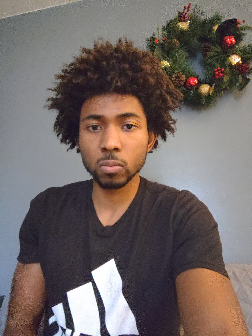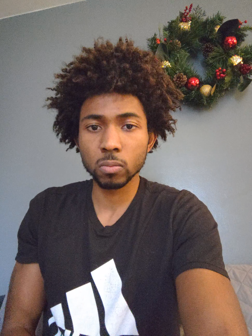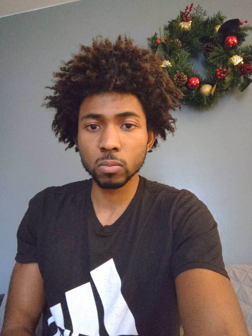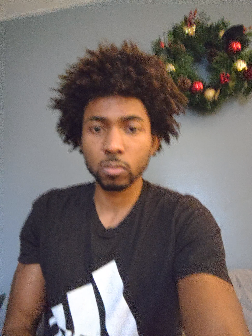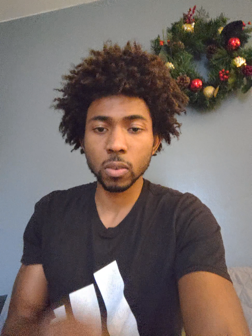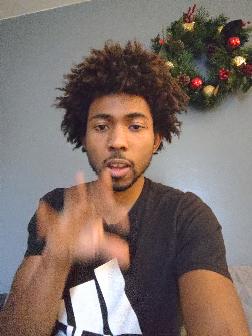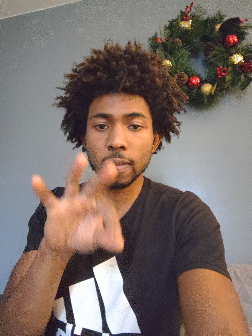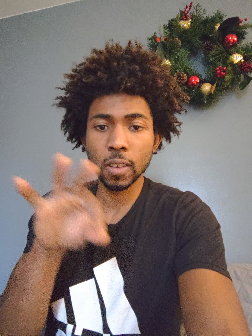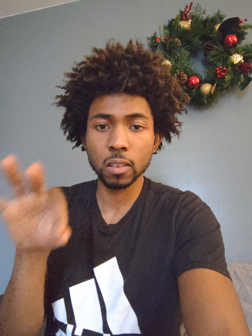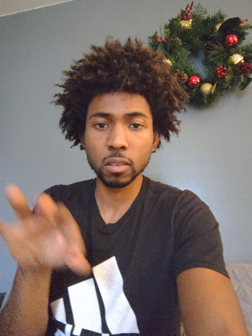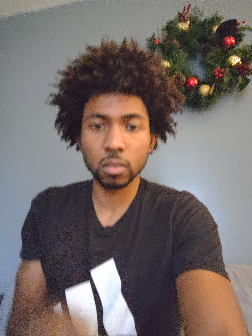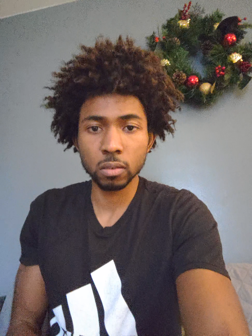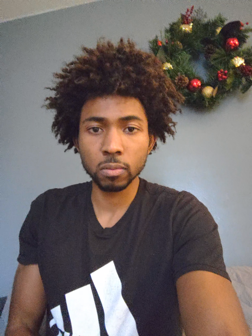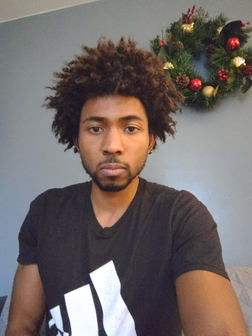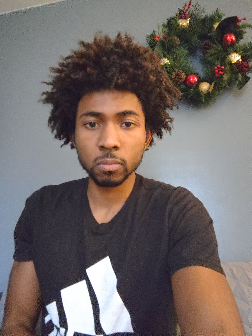french fries